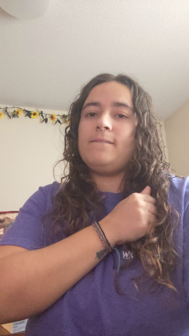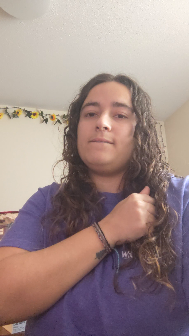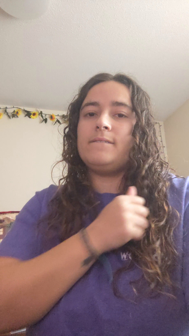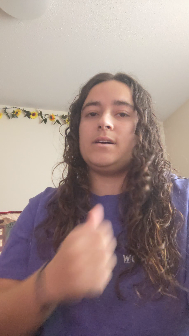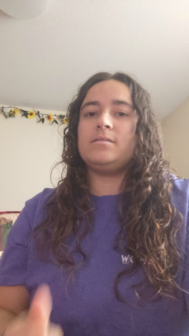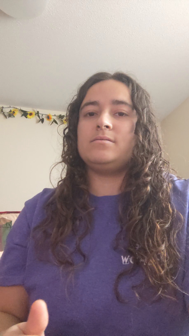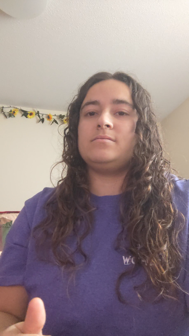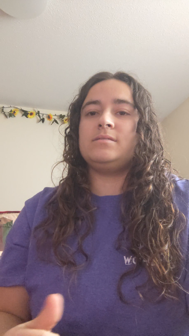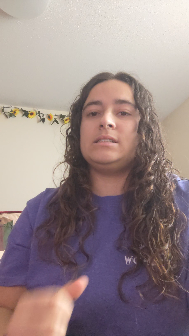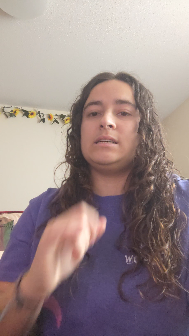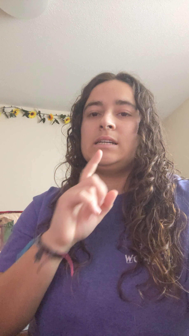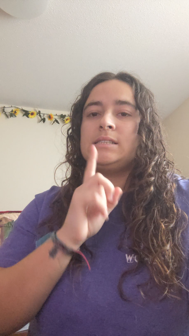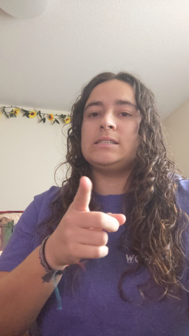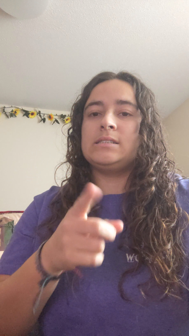is